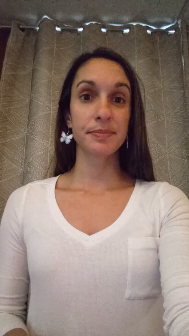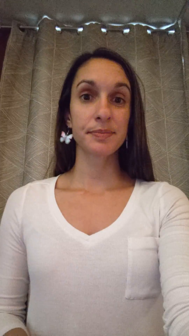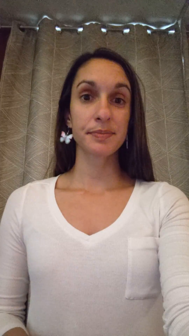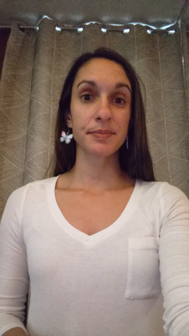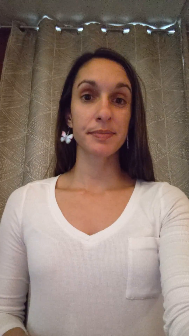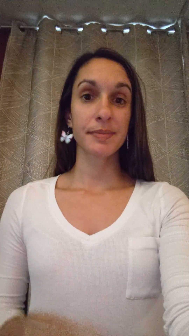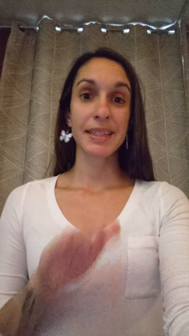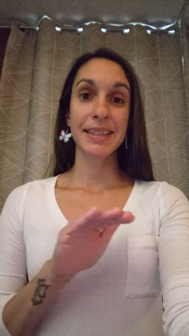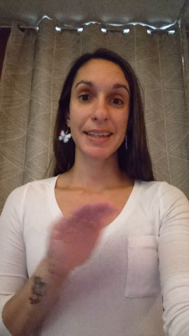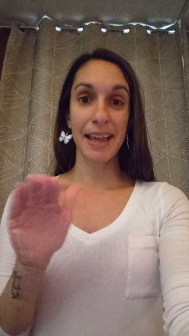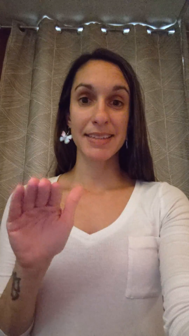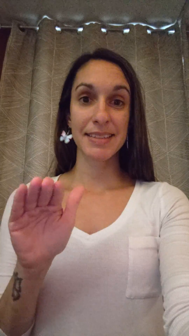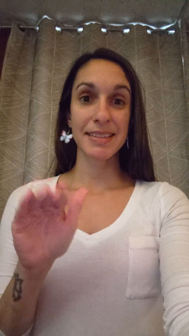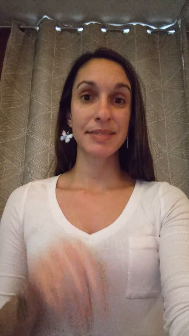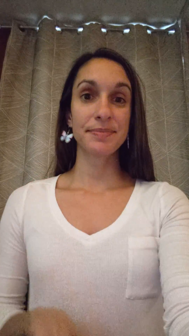nice